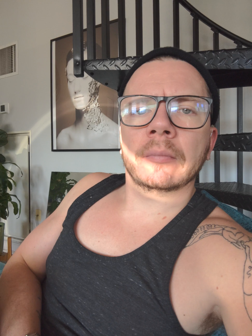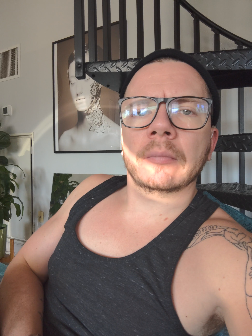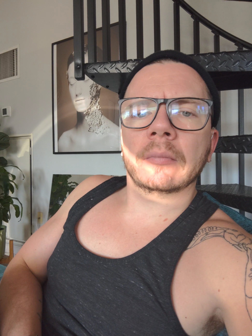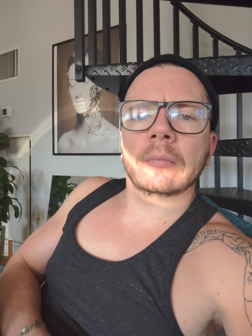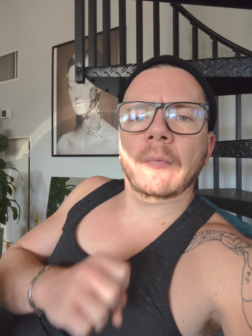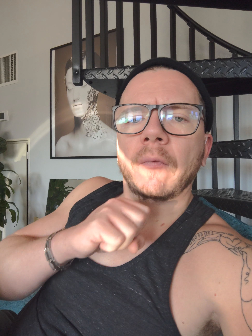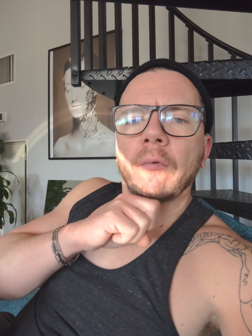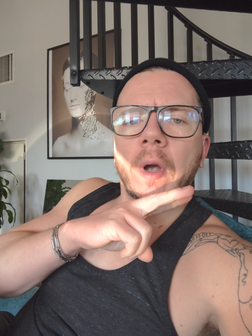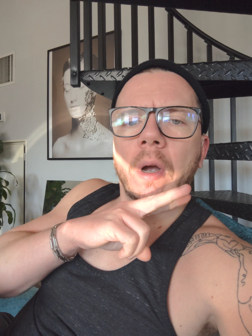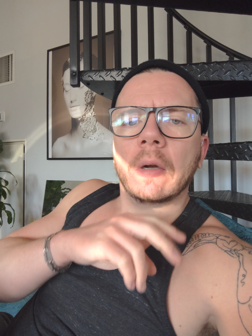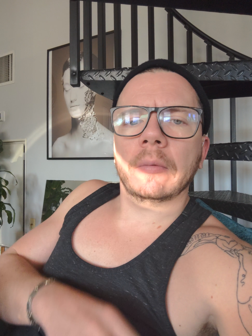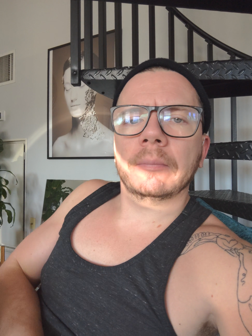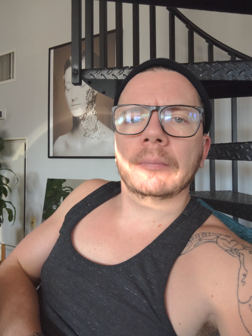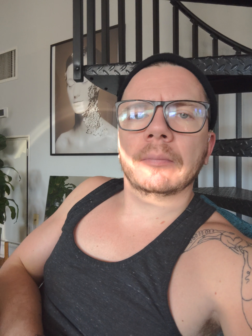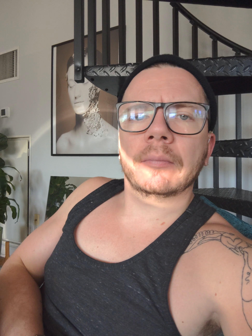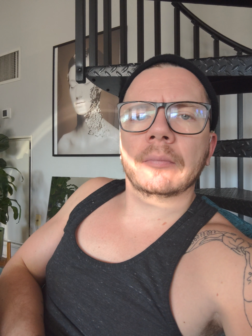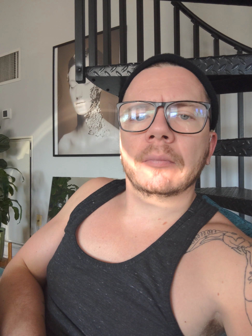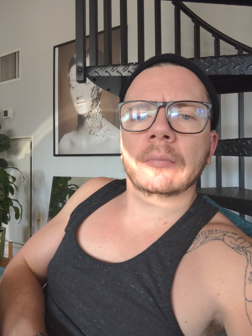frog